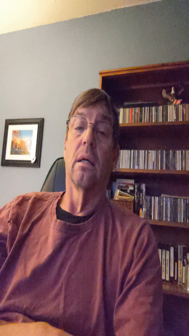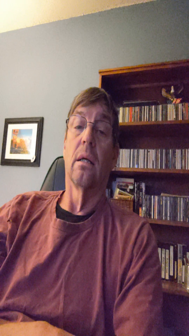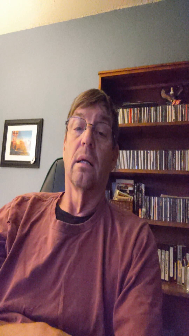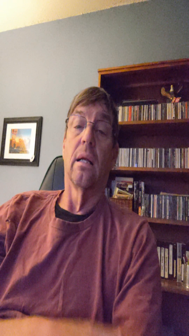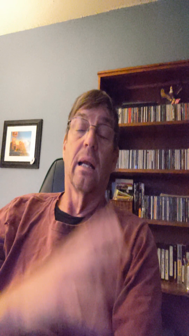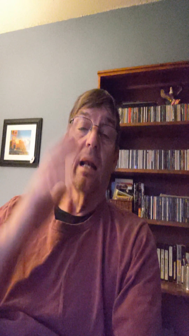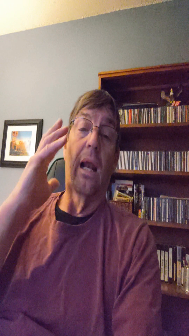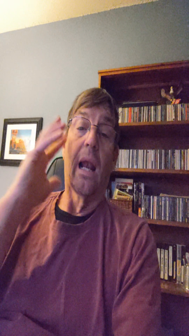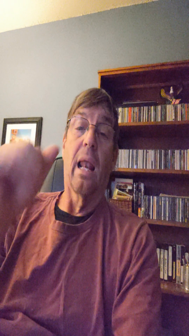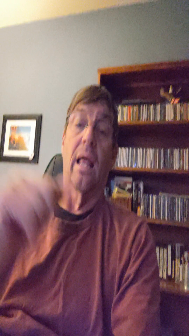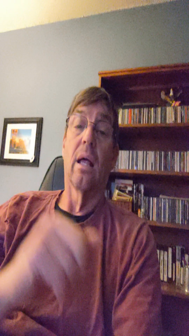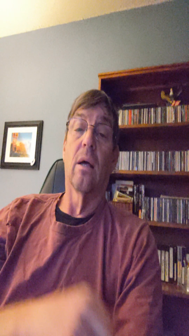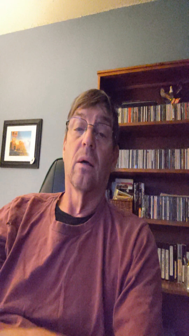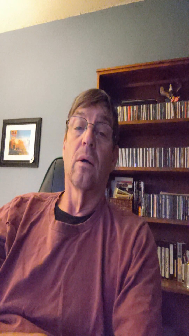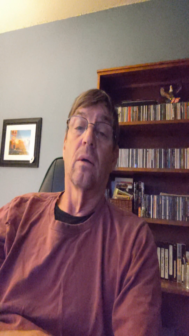loud